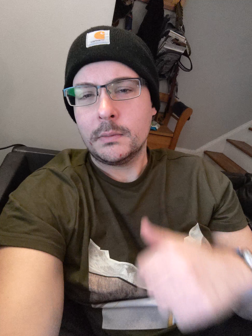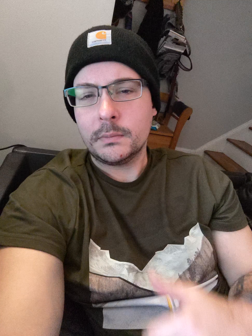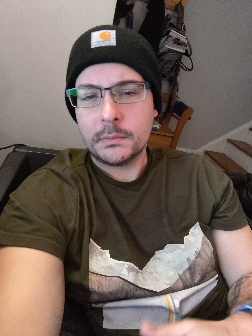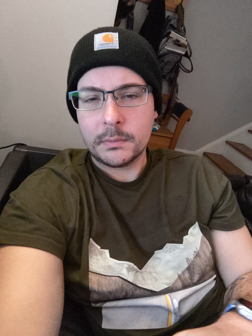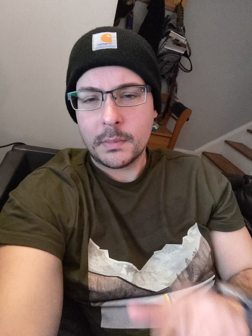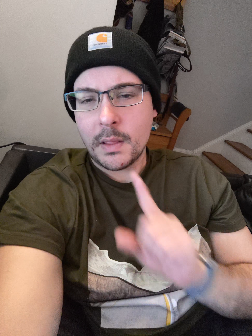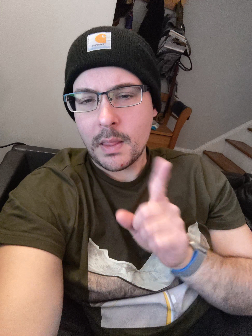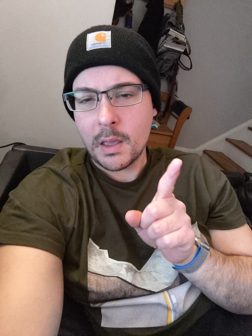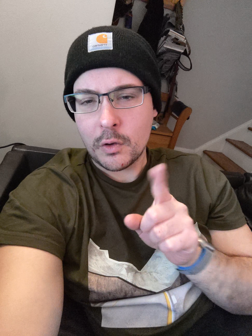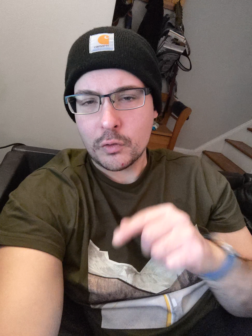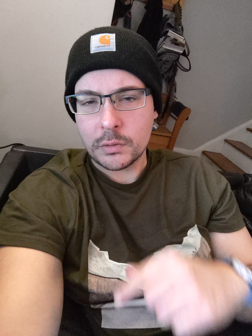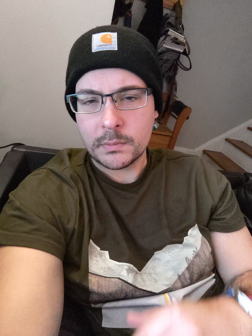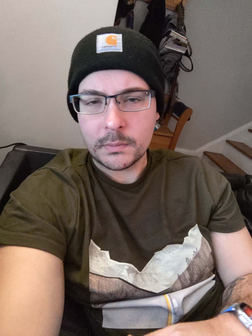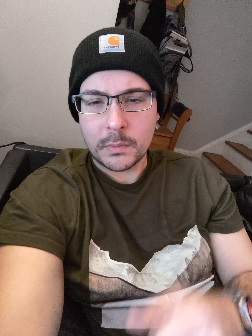there